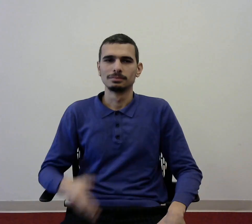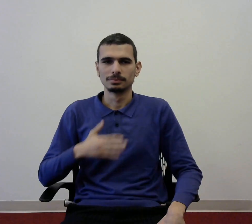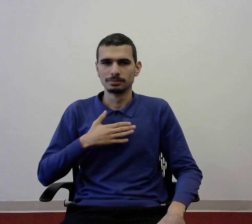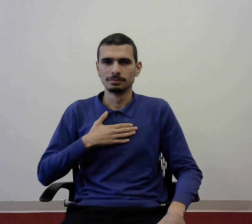mən